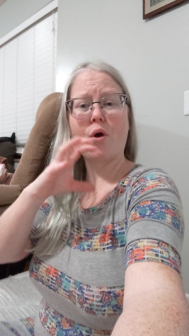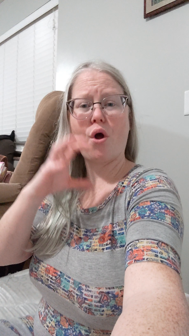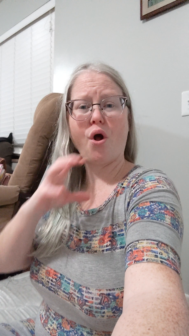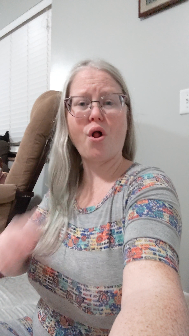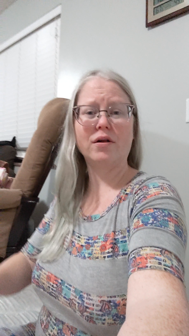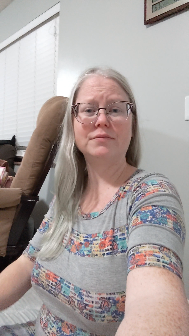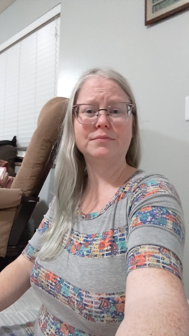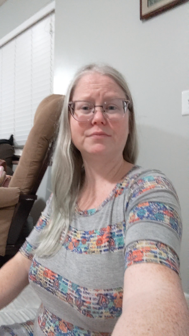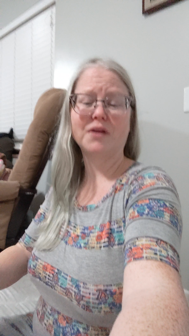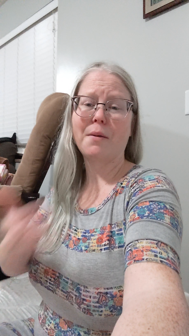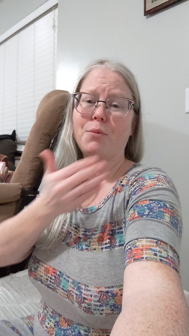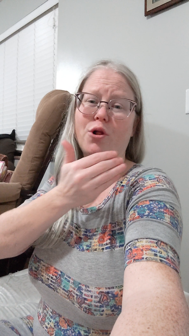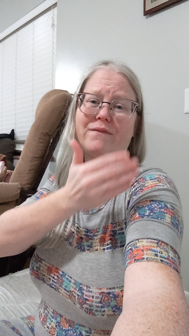butterfly